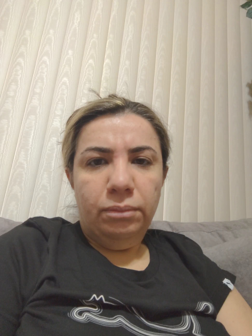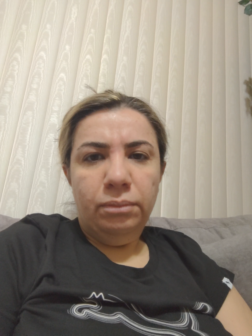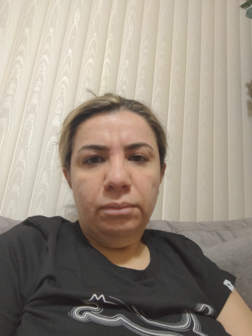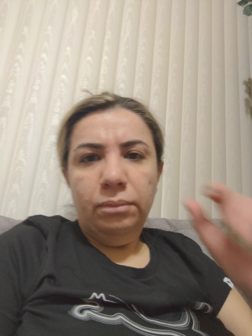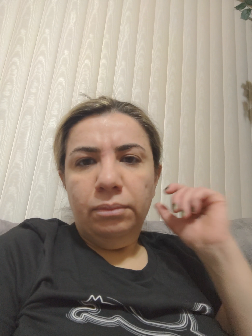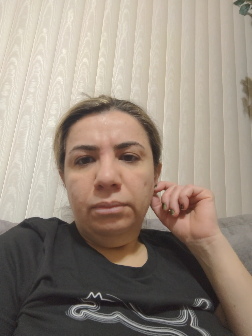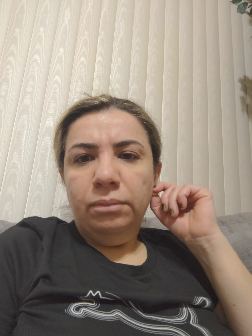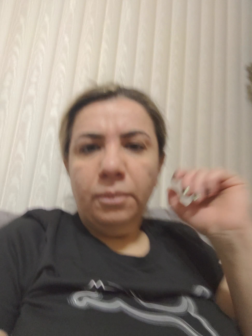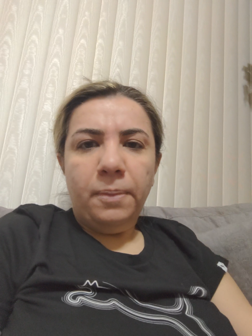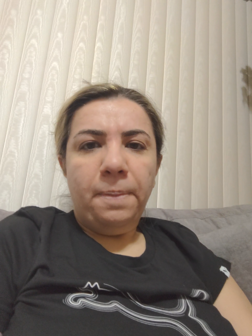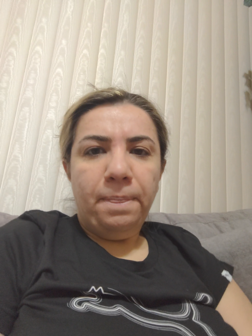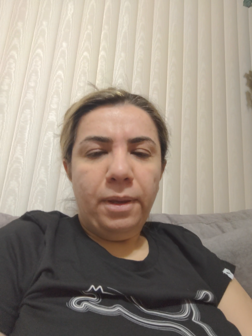ear